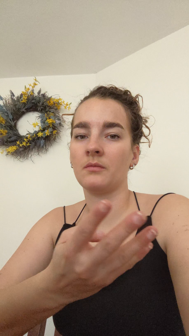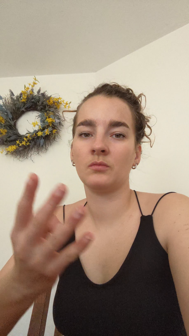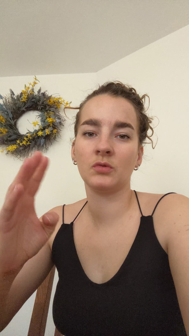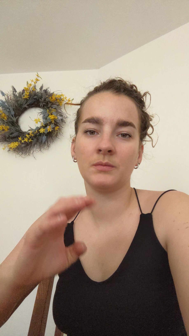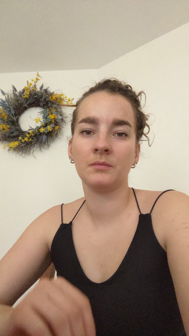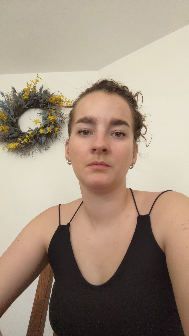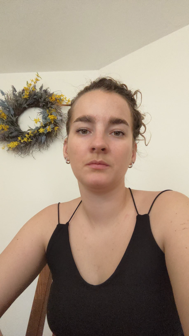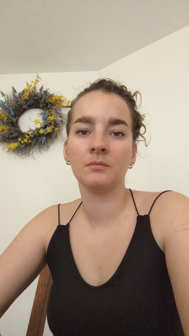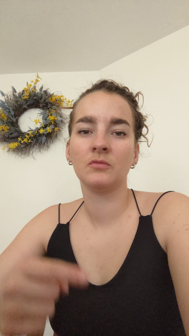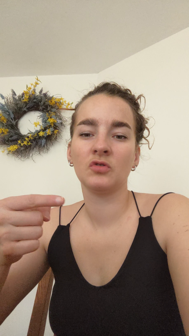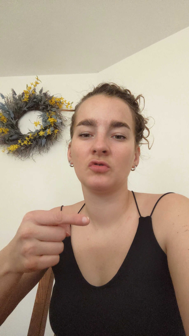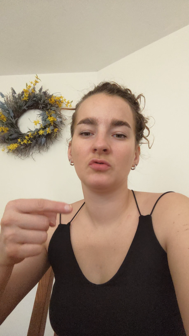hurt